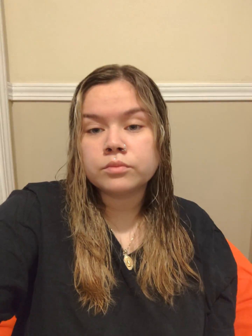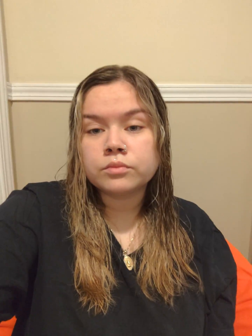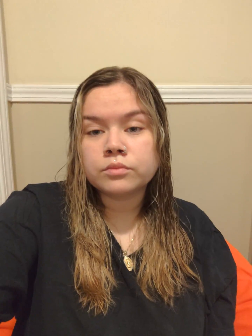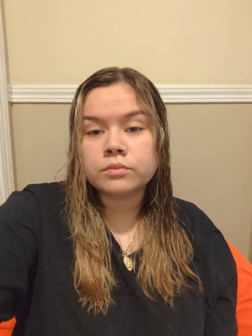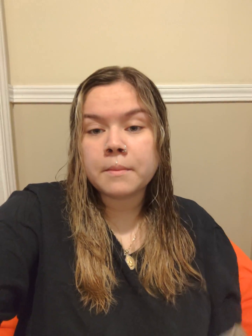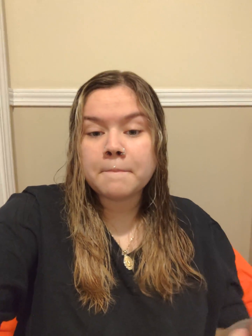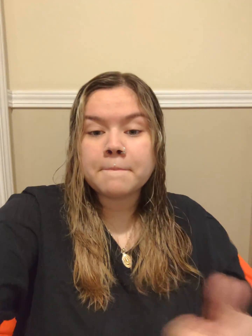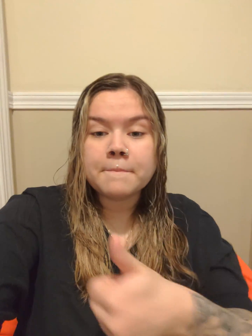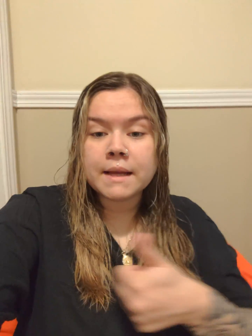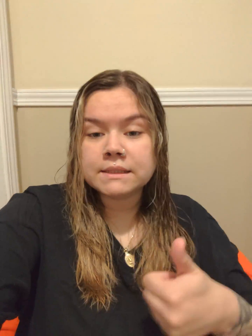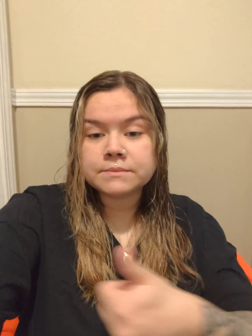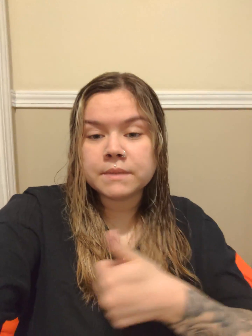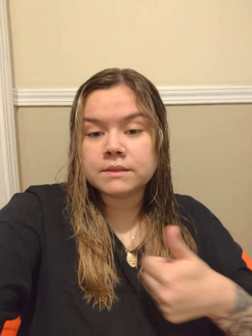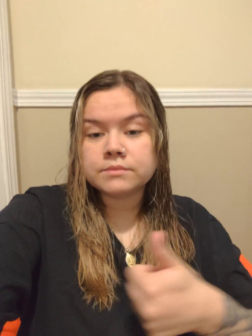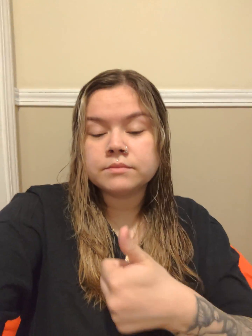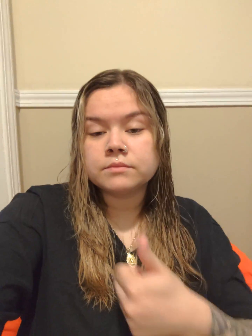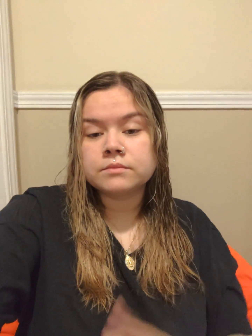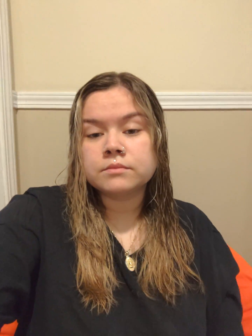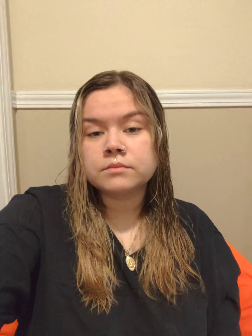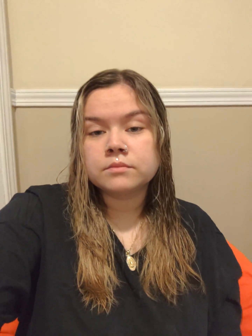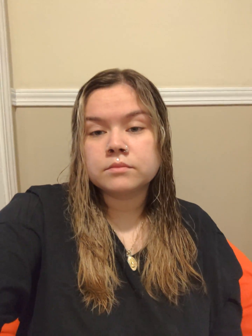basement